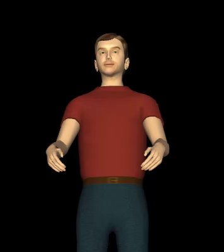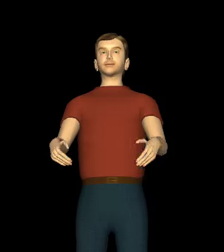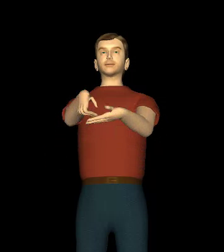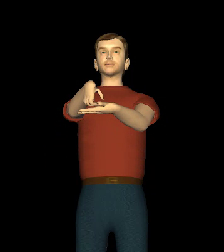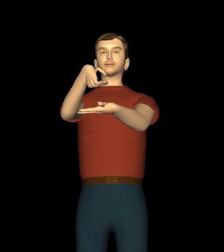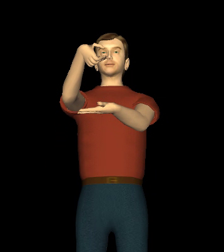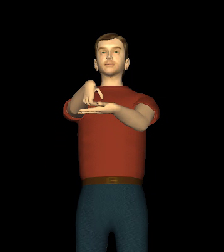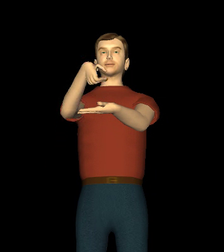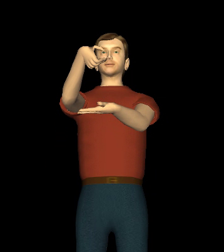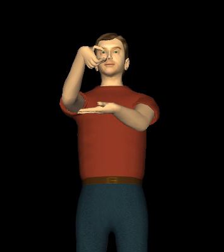حساء